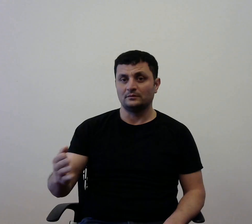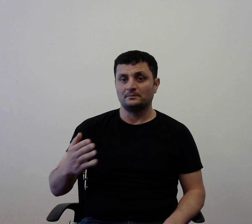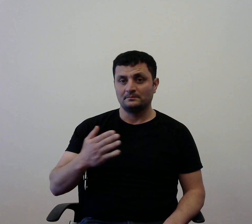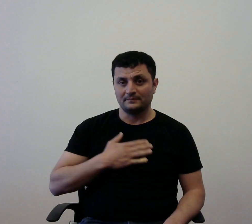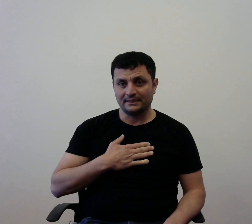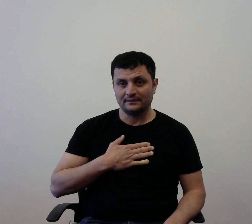mən